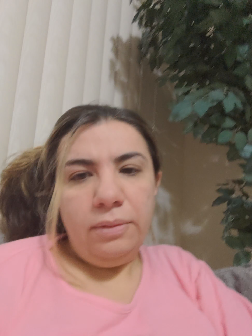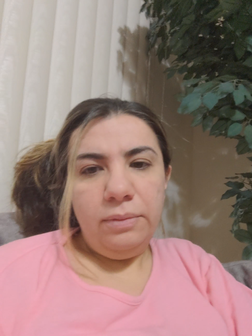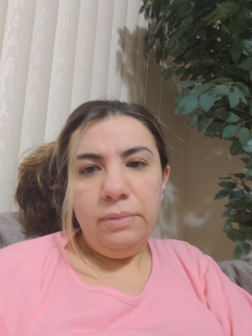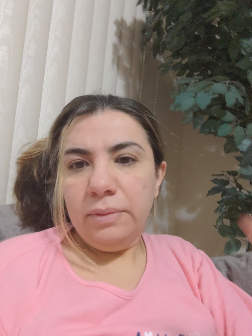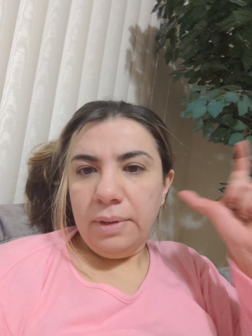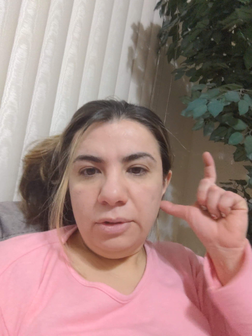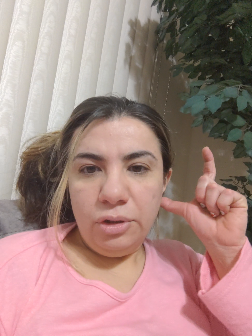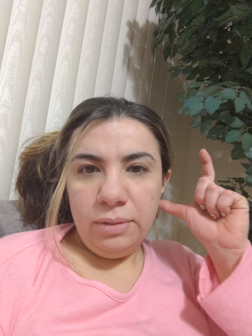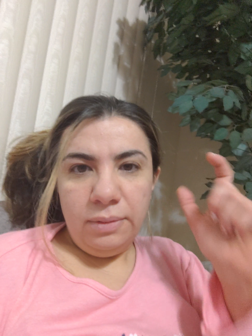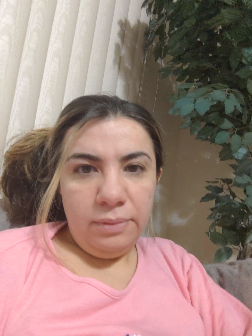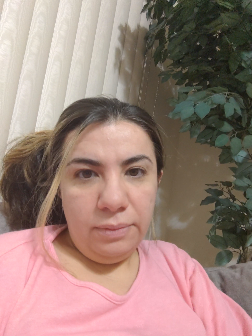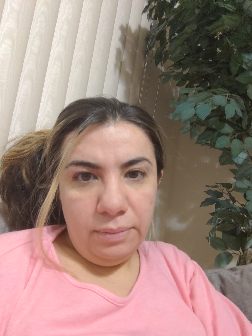listen